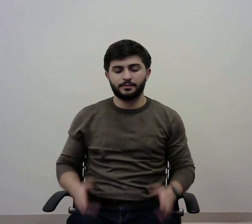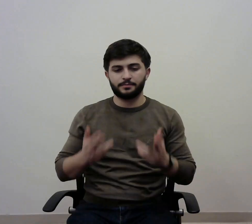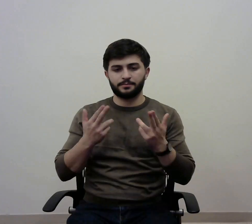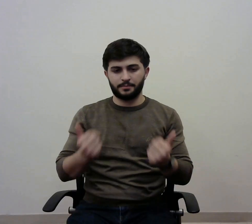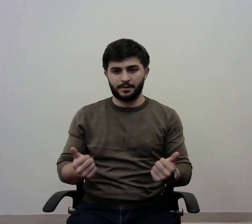bəli